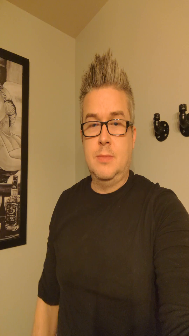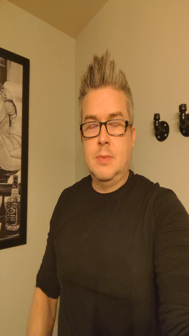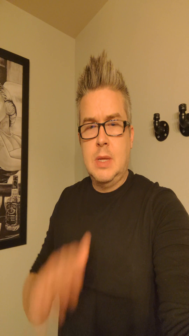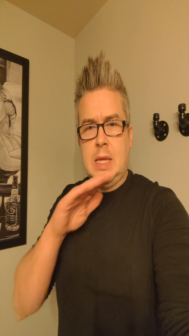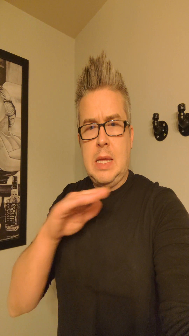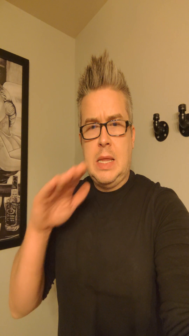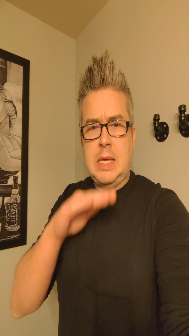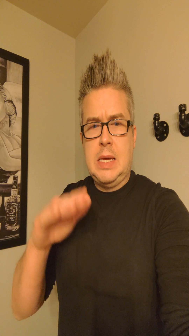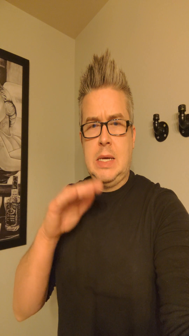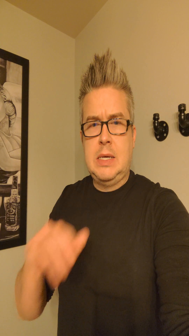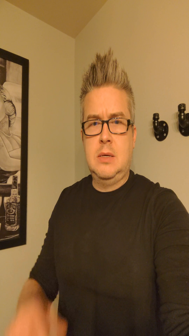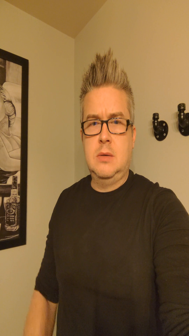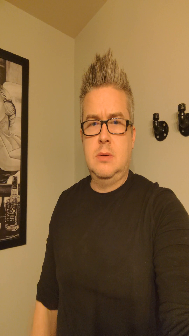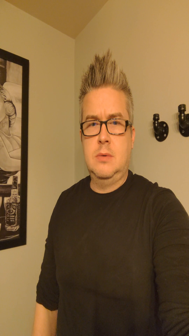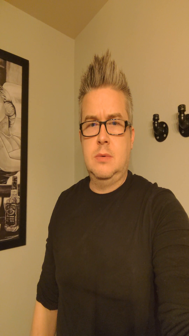clean